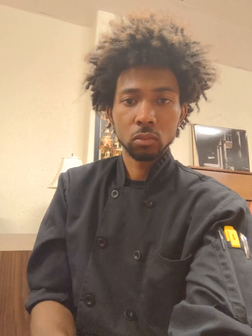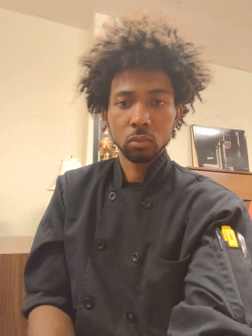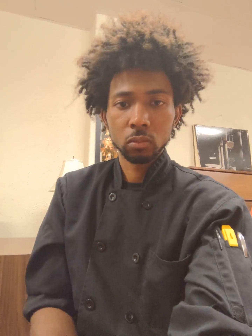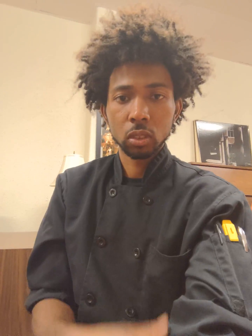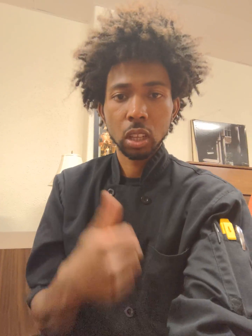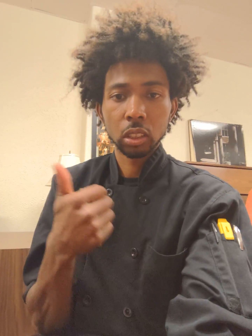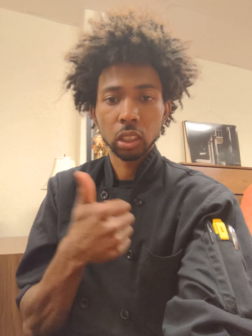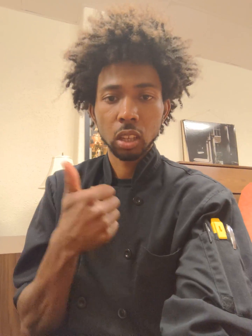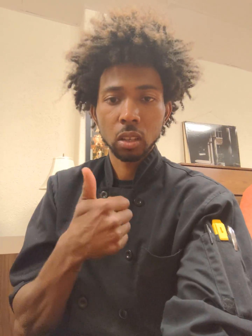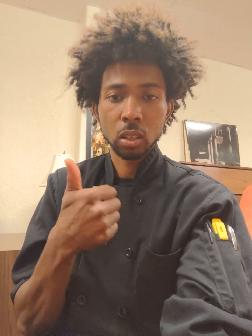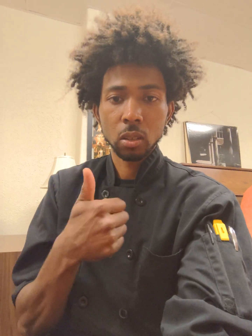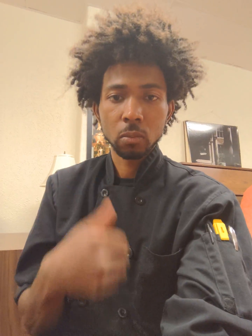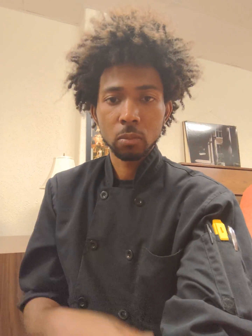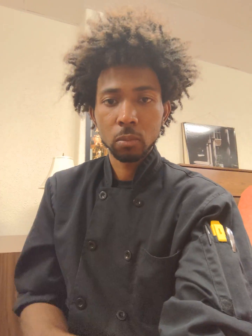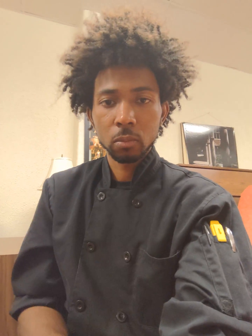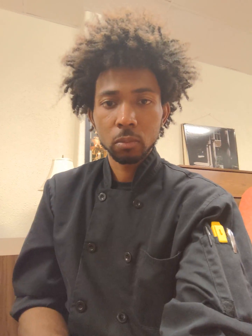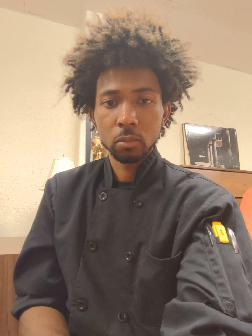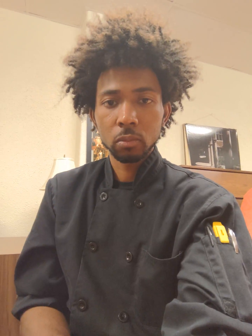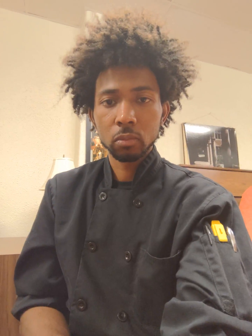game